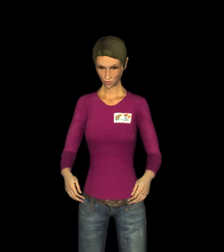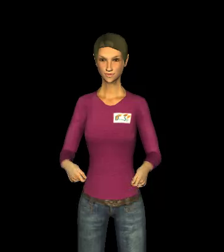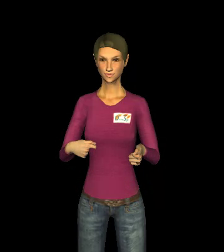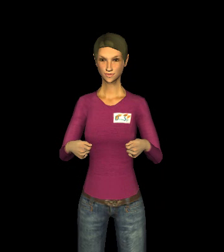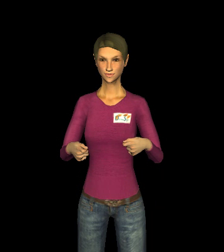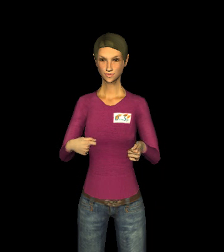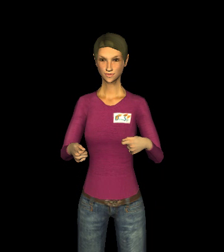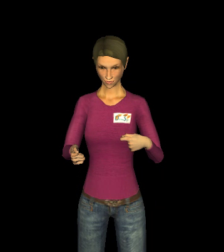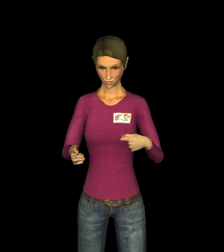تجارة